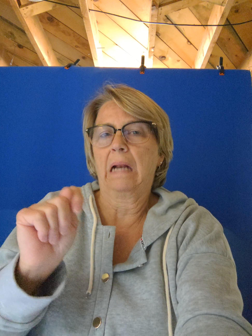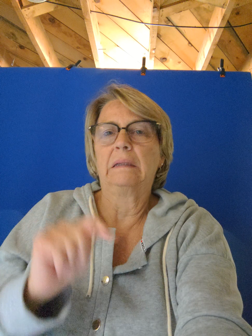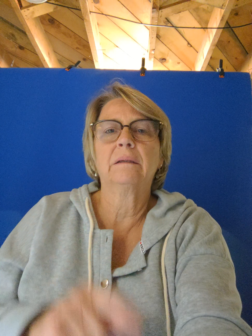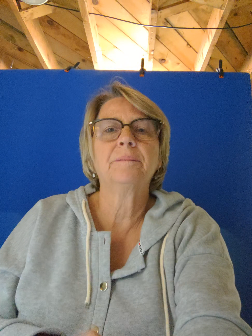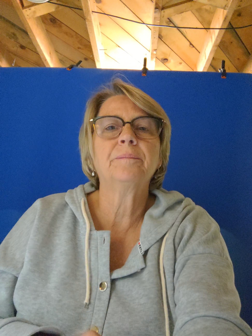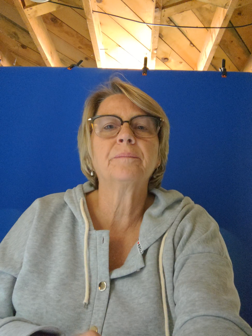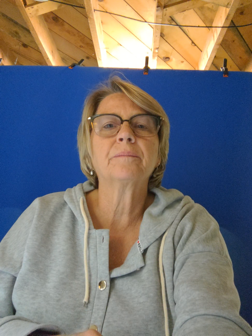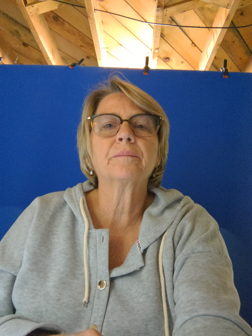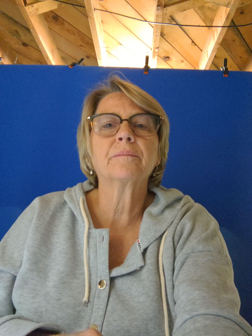potty